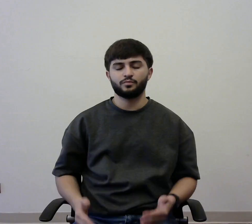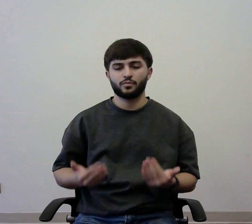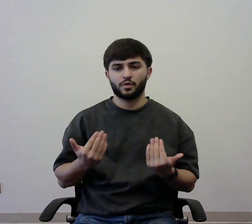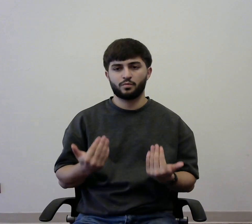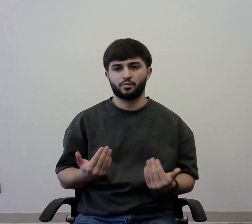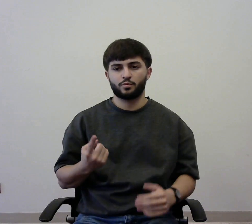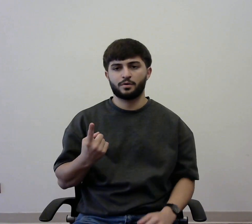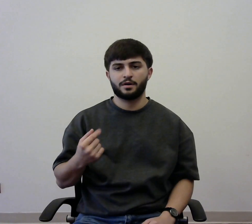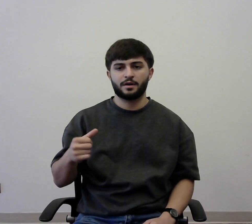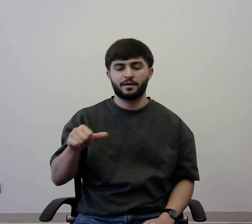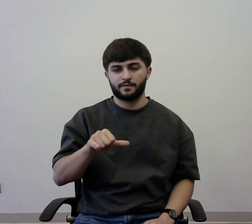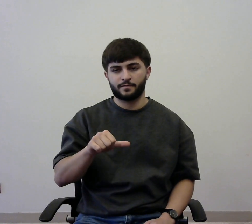bu həftə